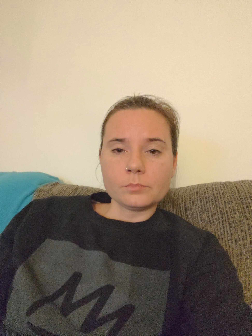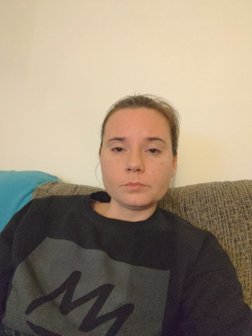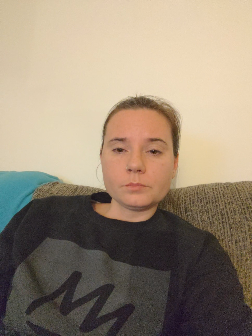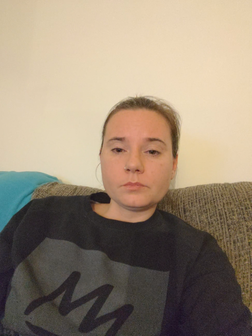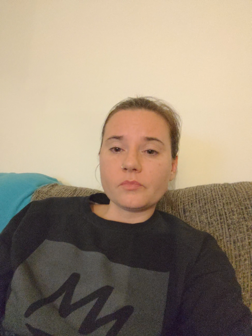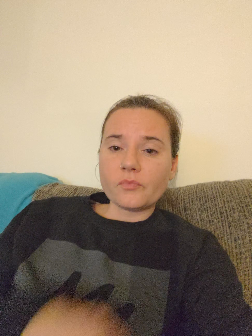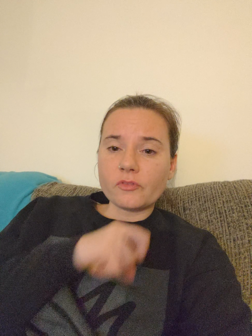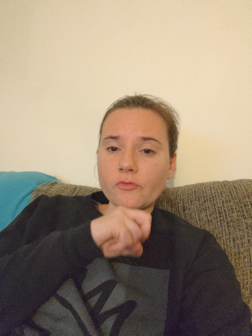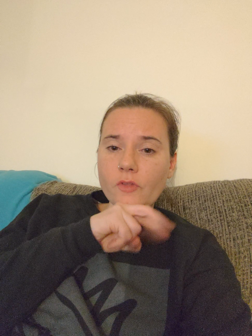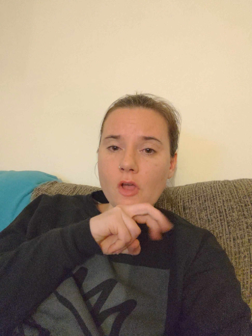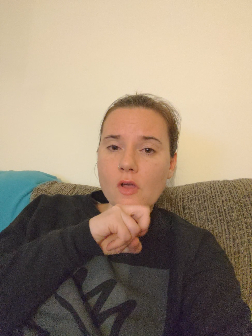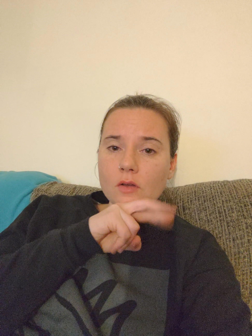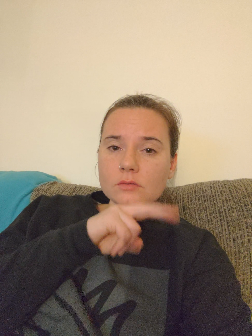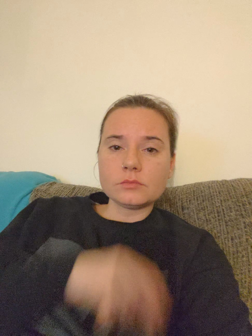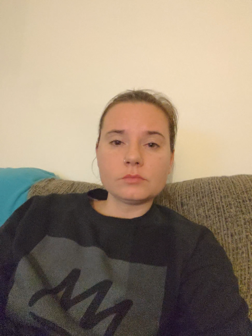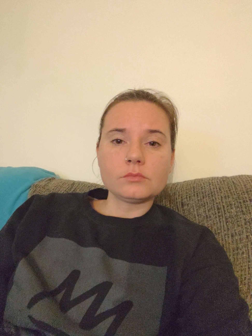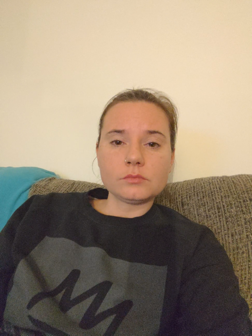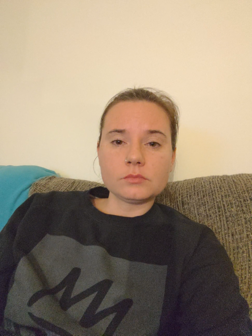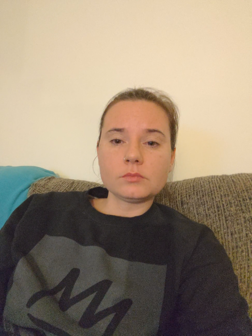frog